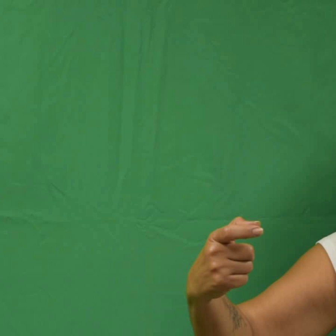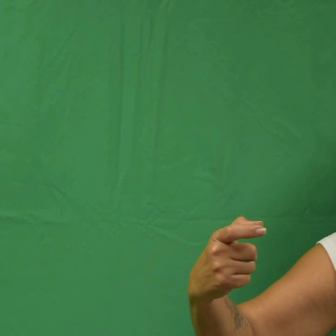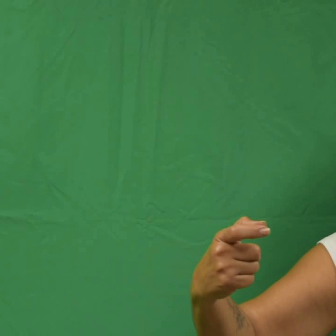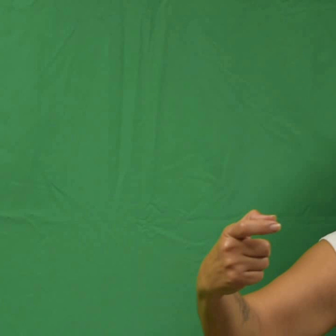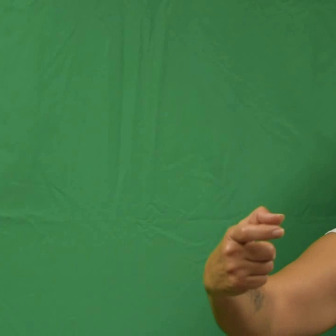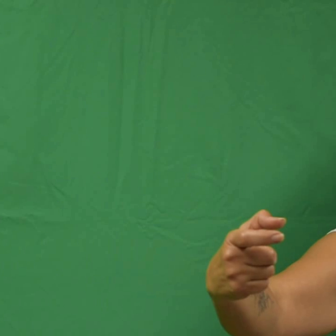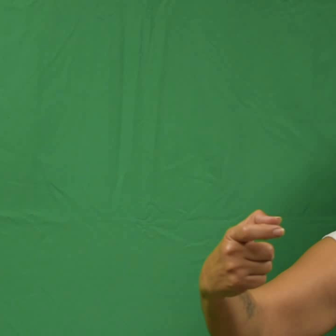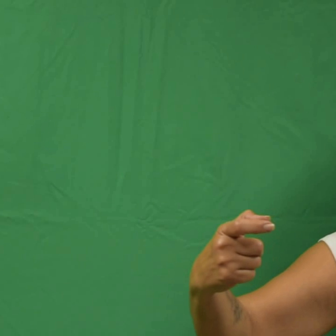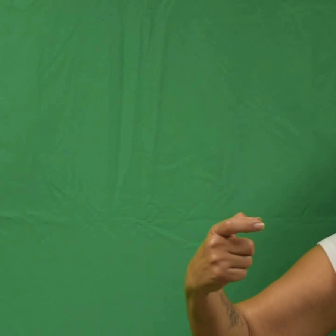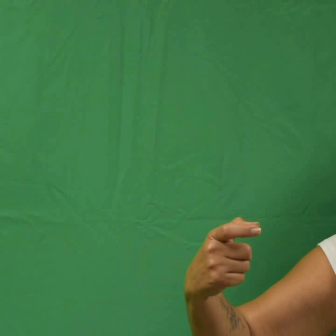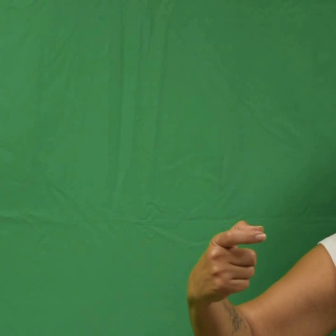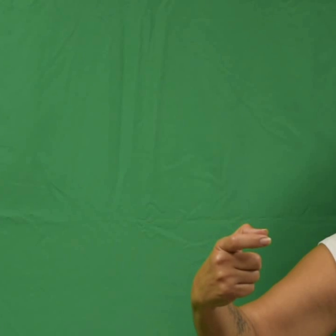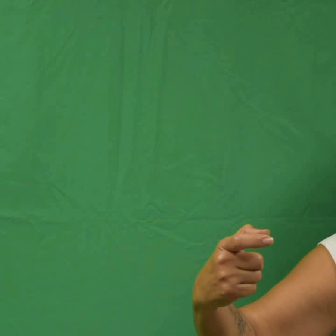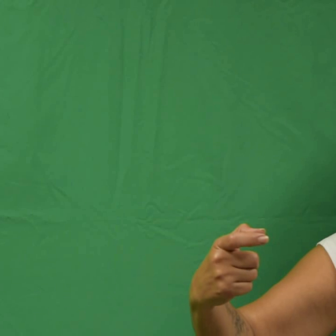X